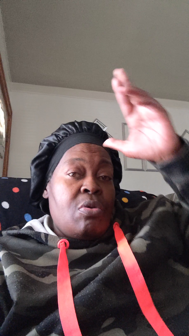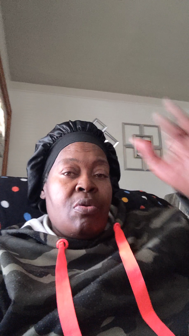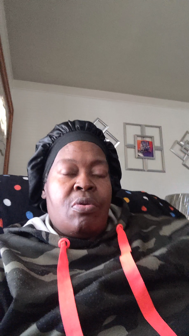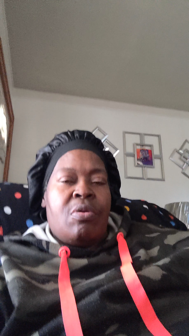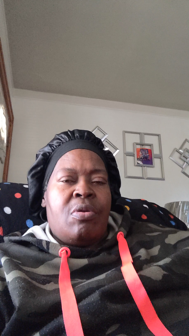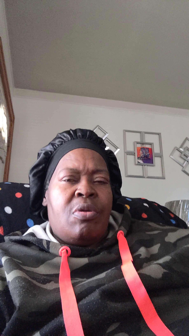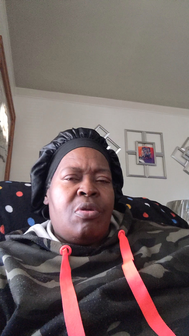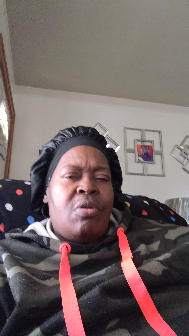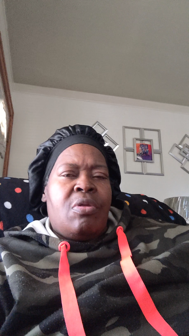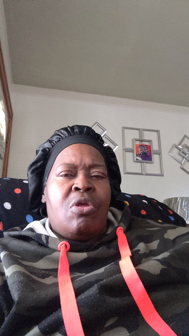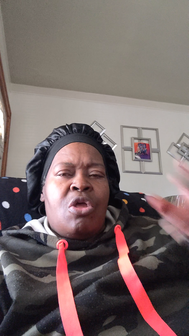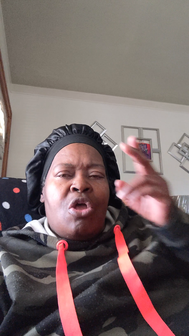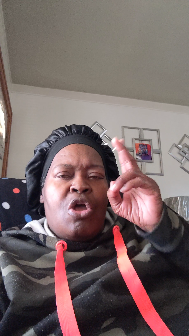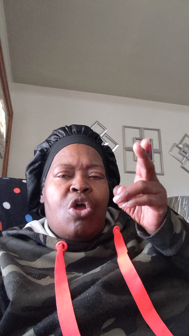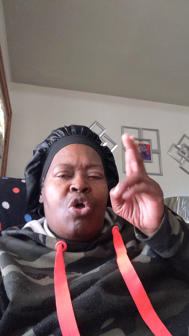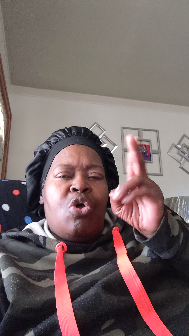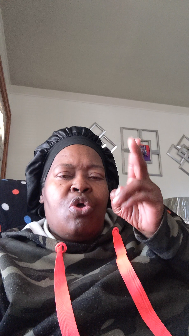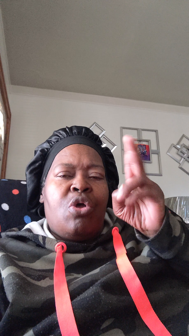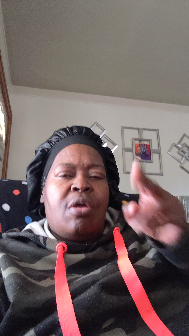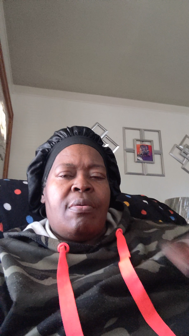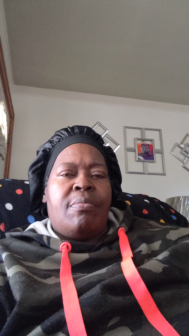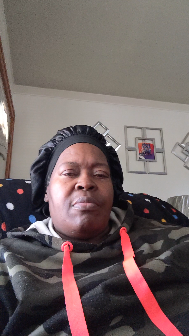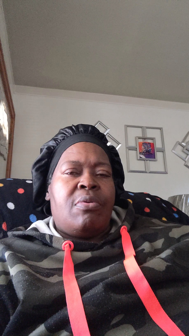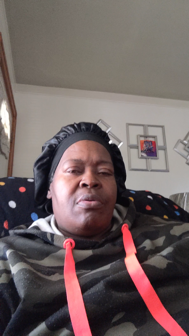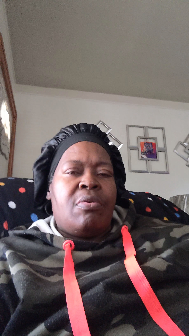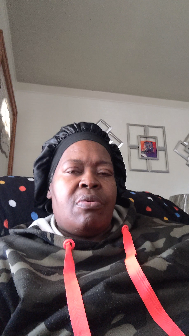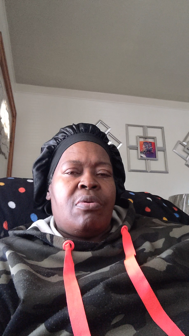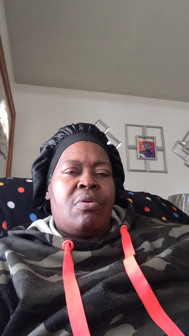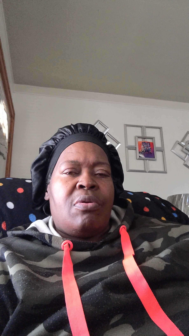hurry